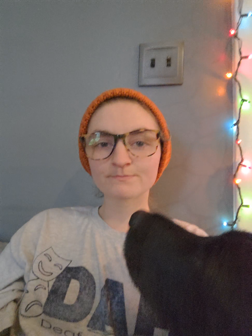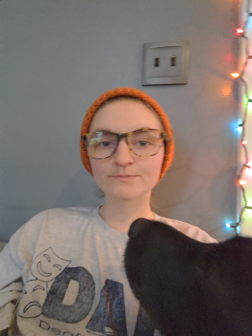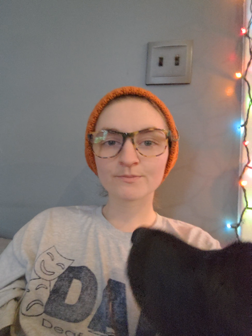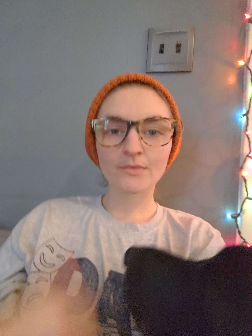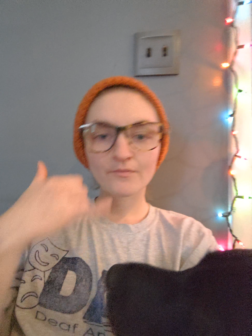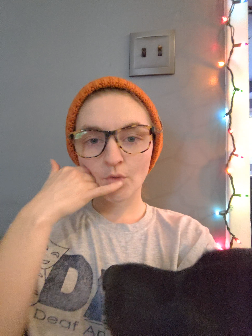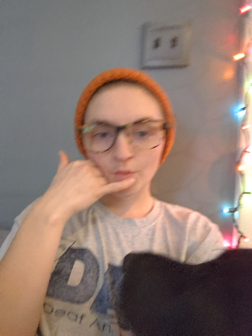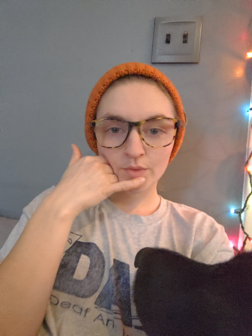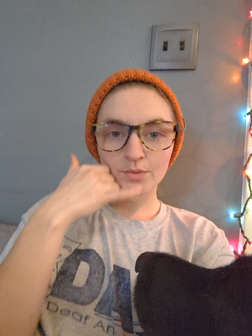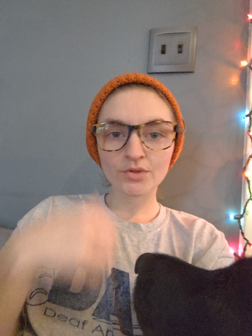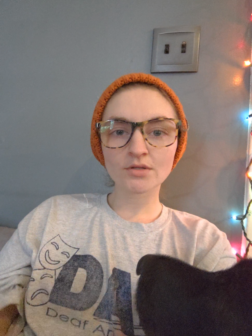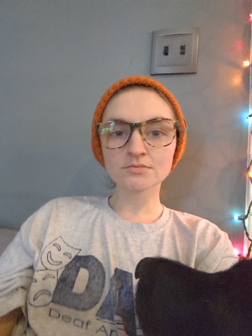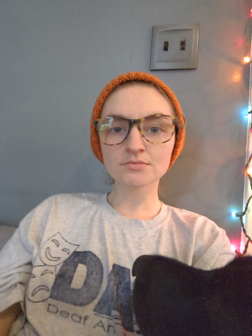call on the phone